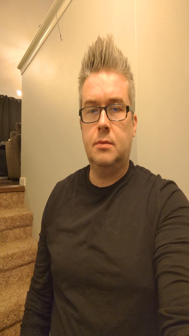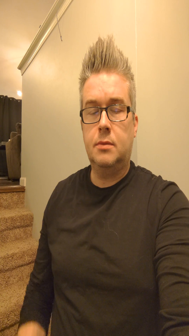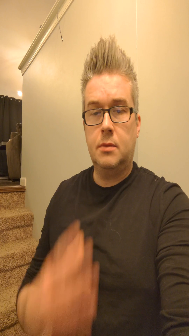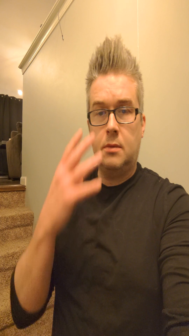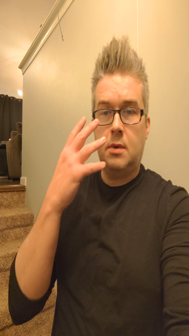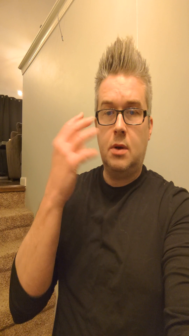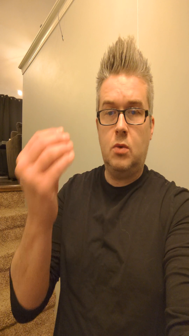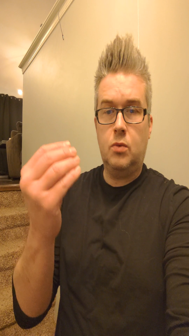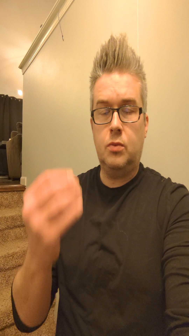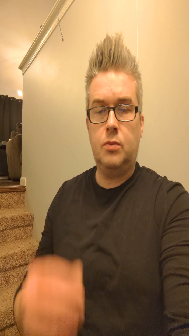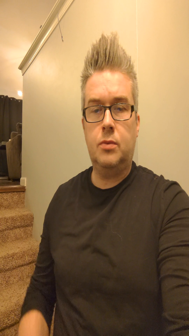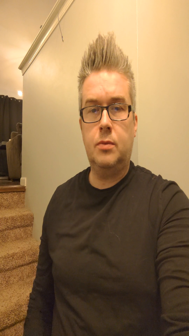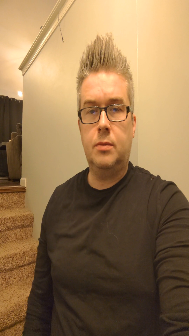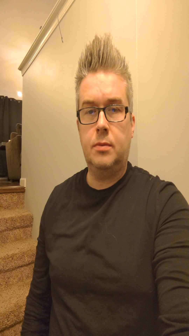go